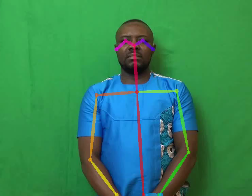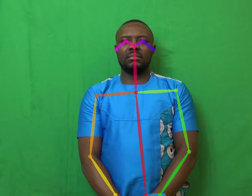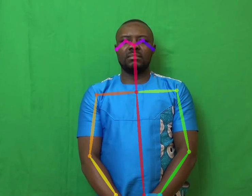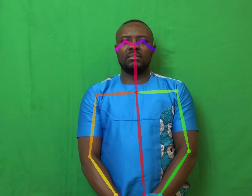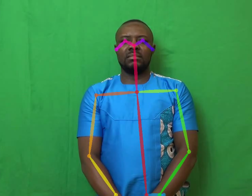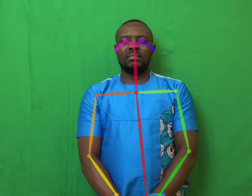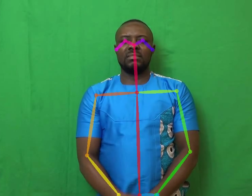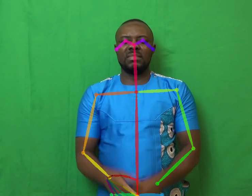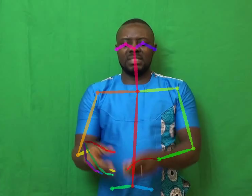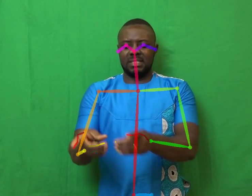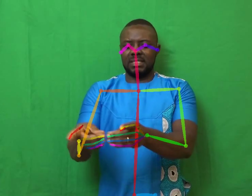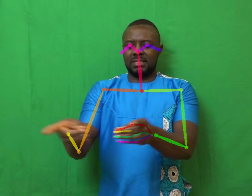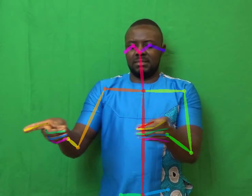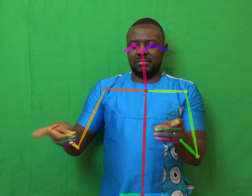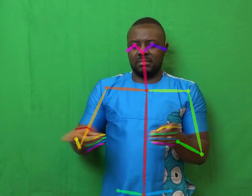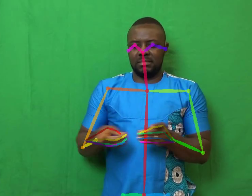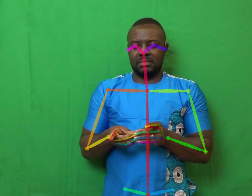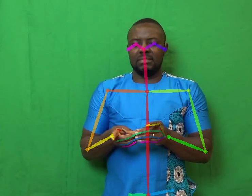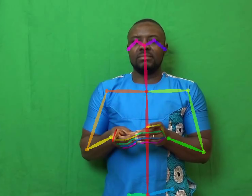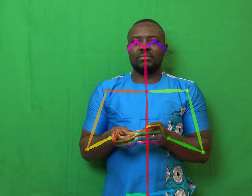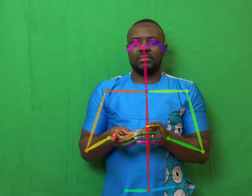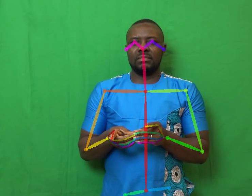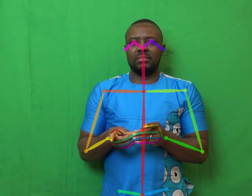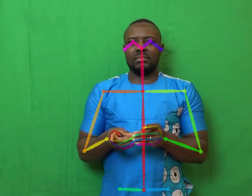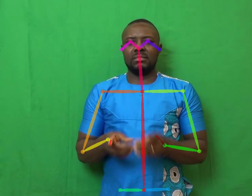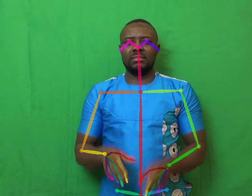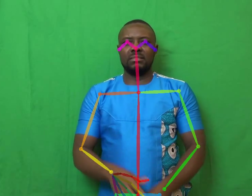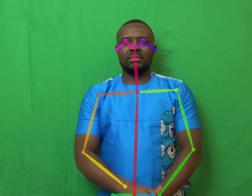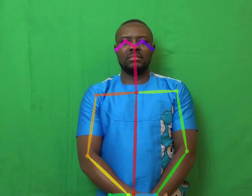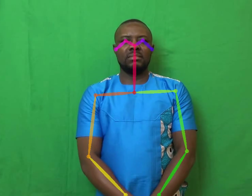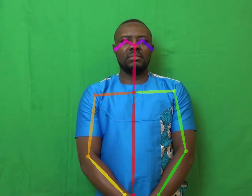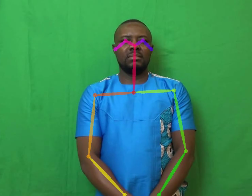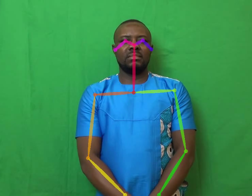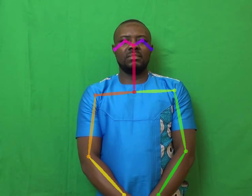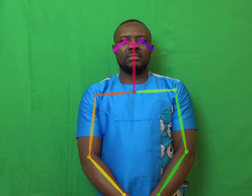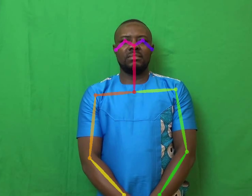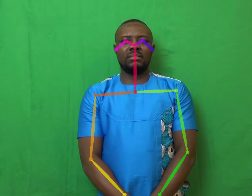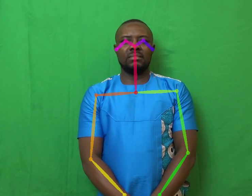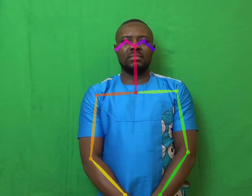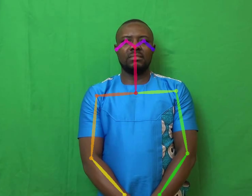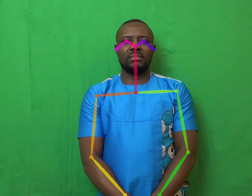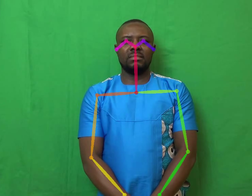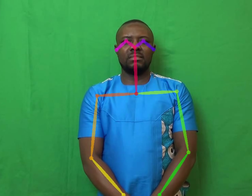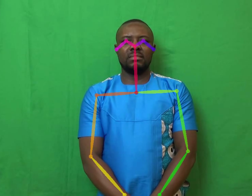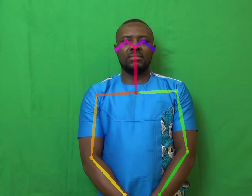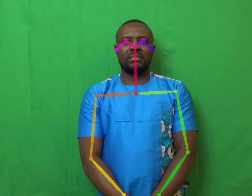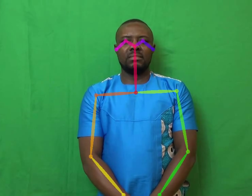district